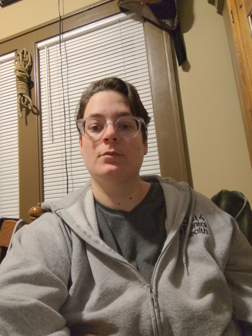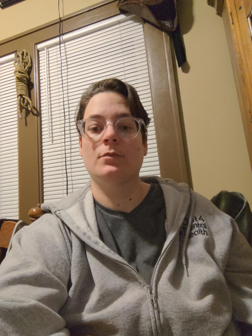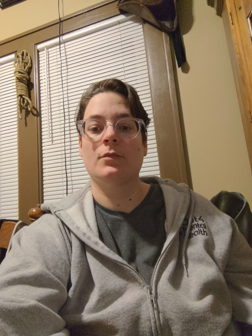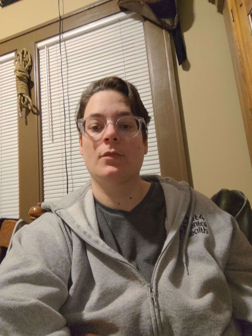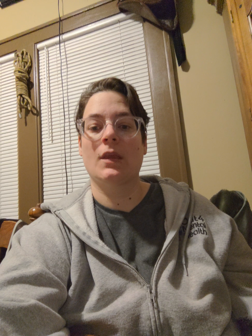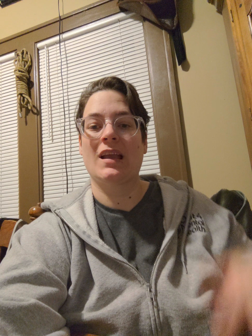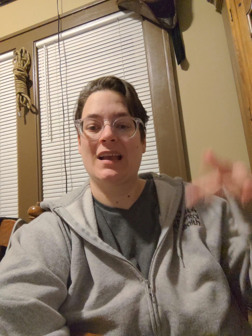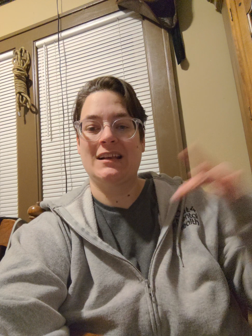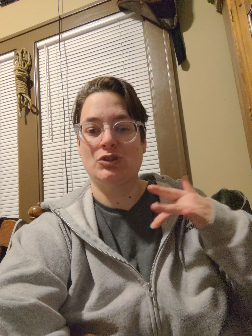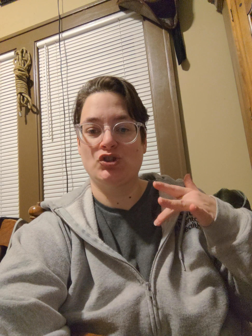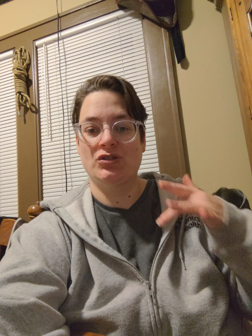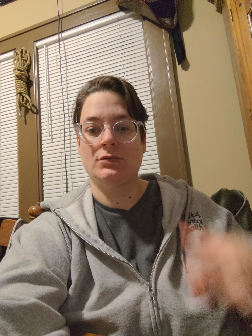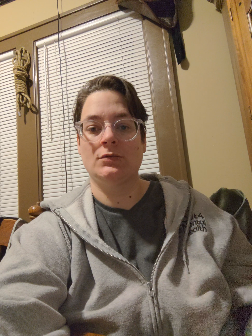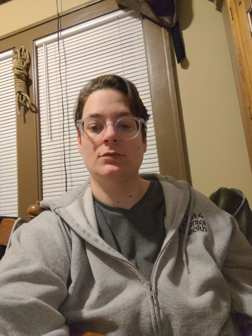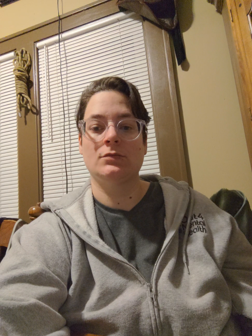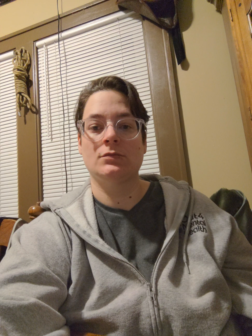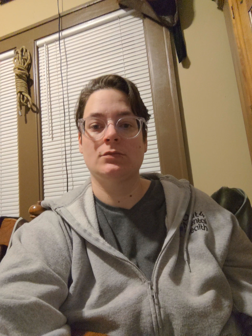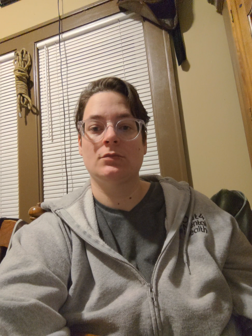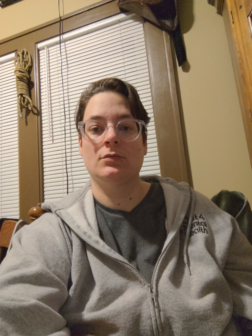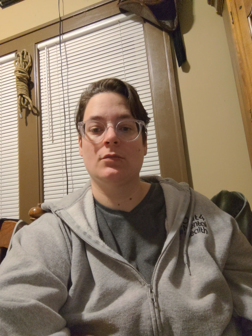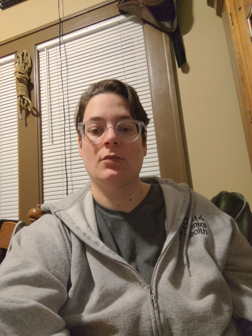touch